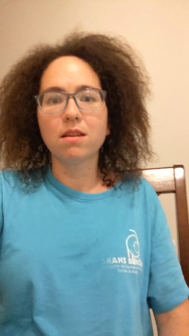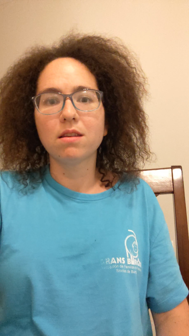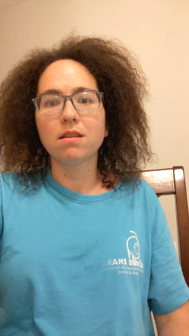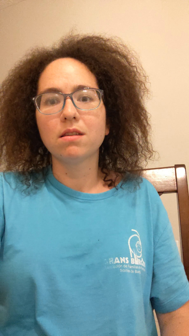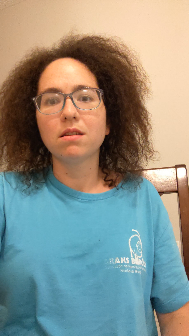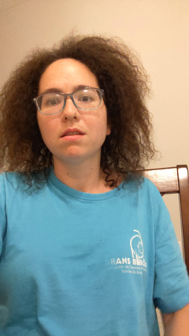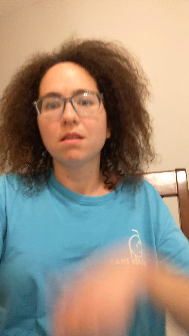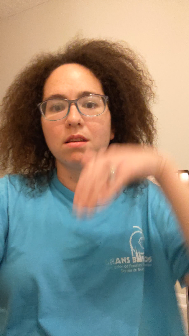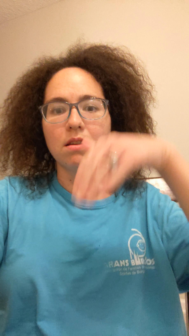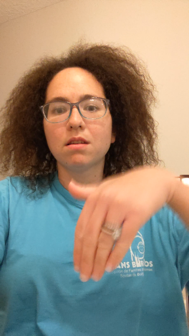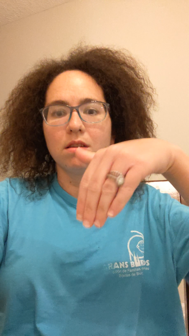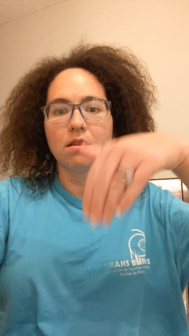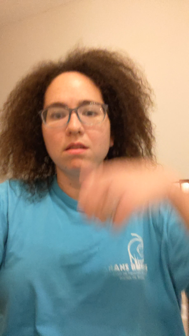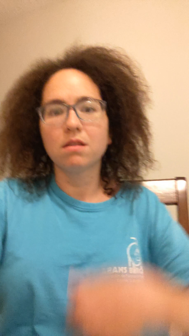doctor